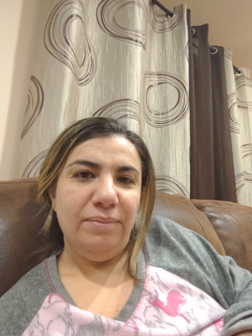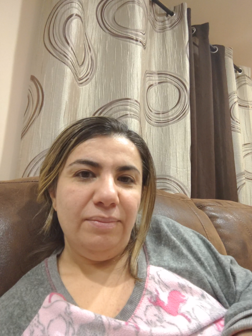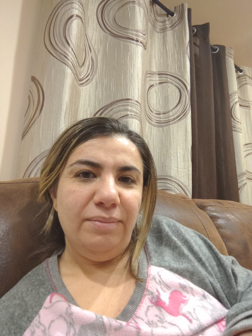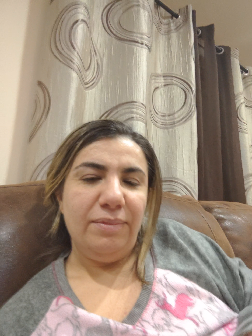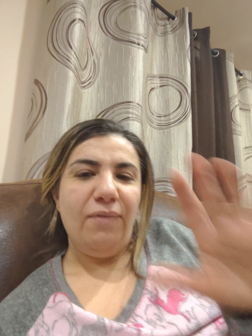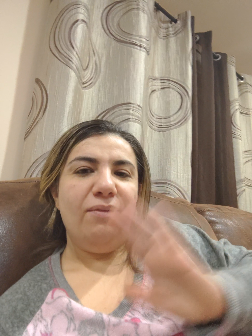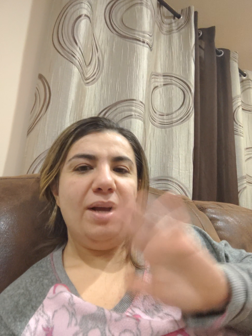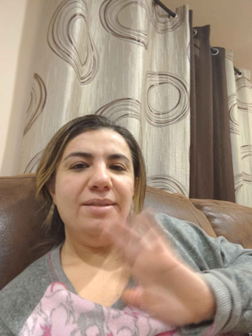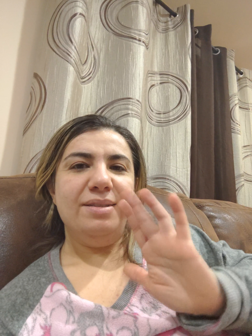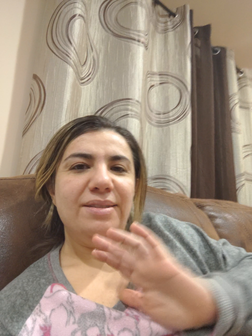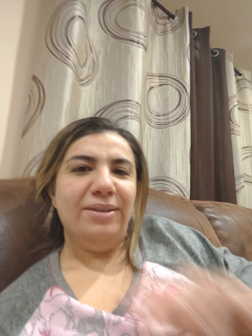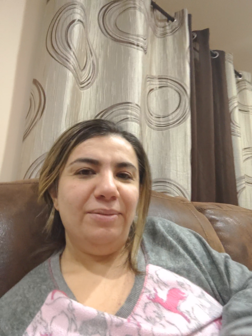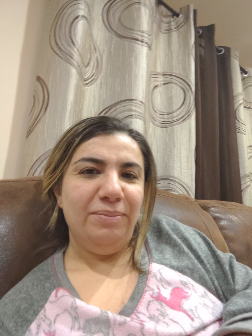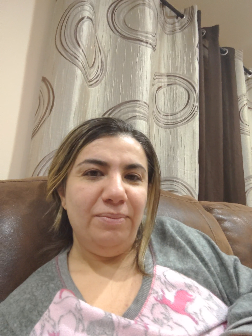fine